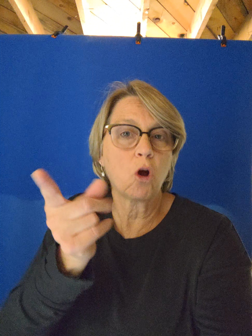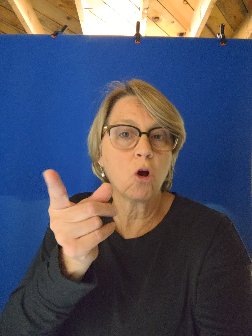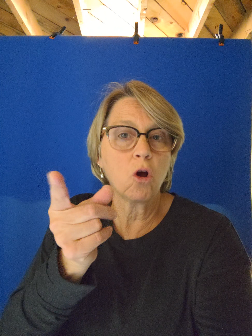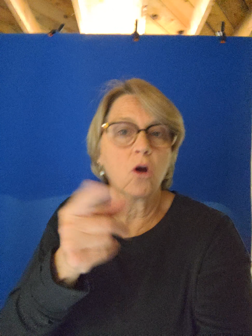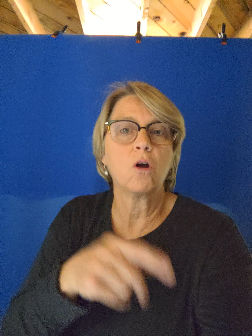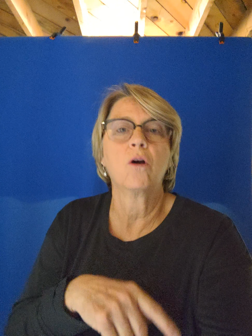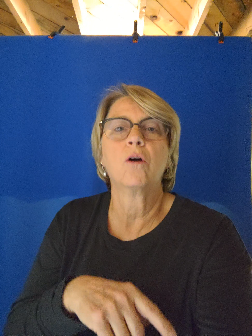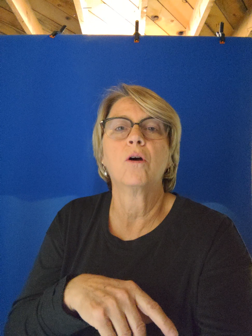dog